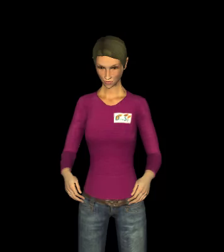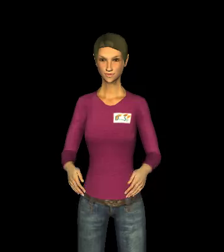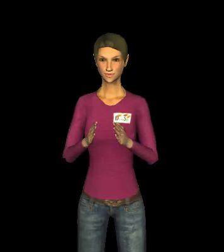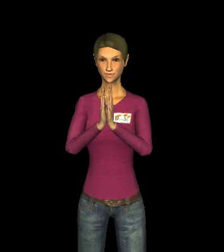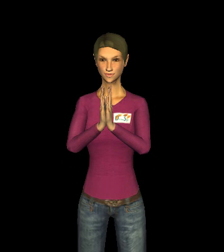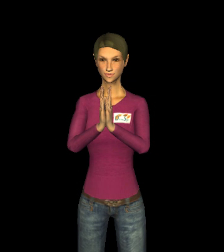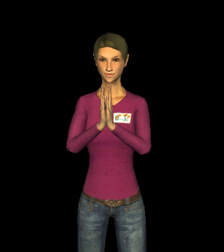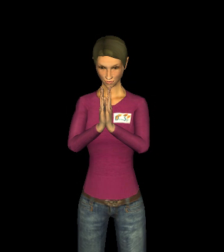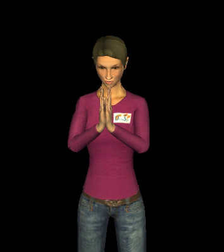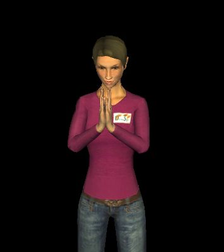يتوسل